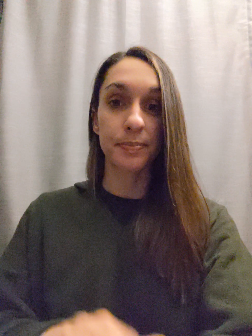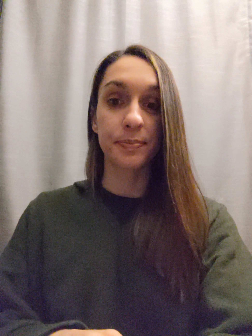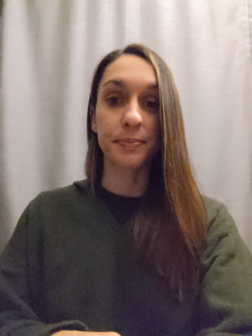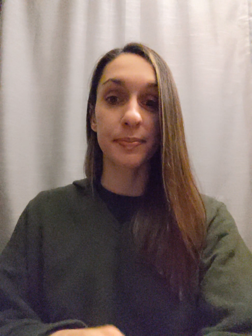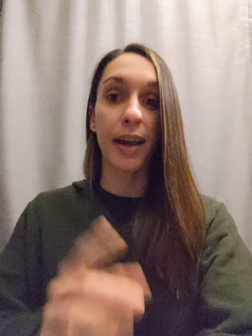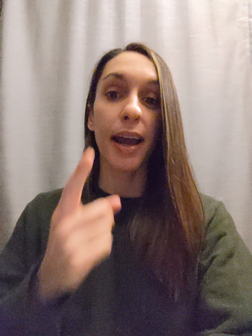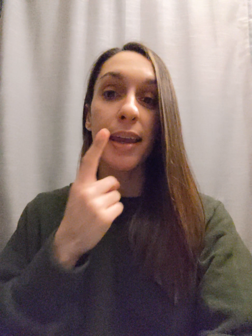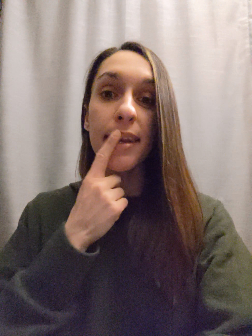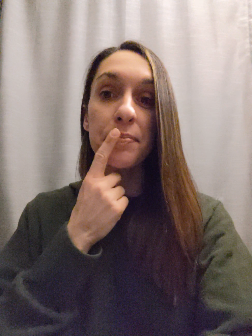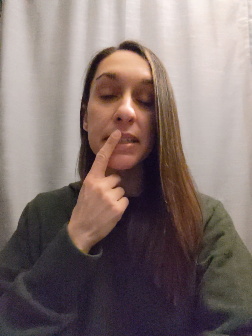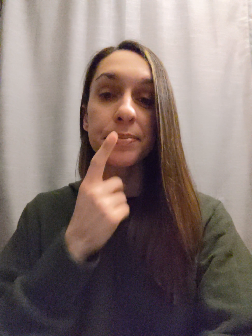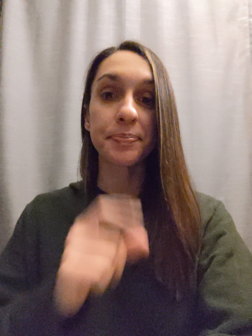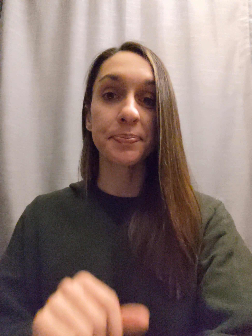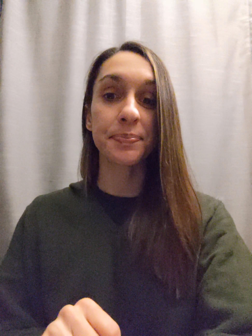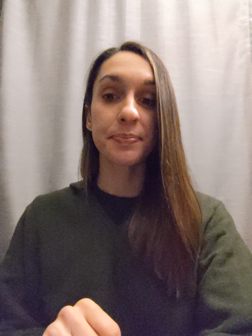lips